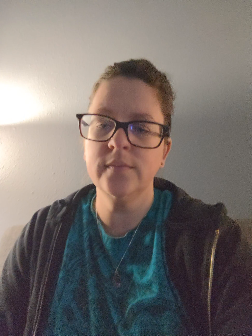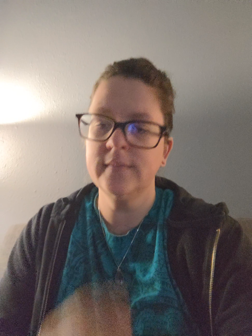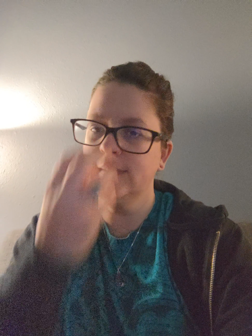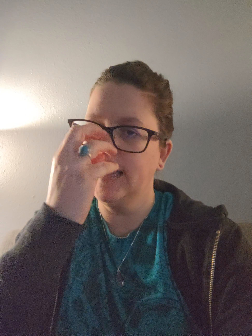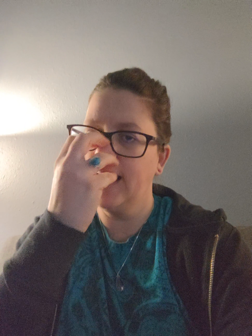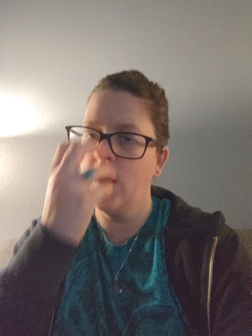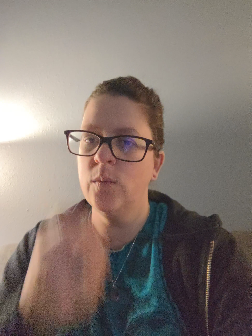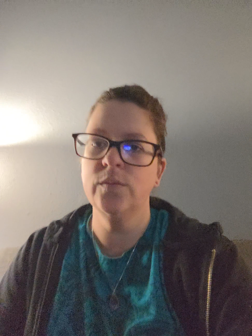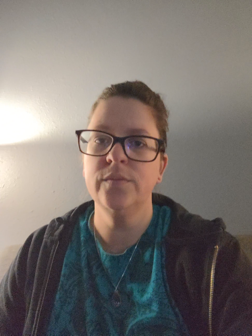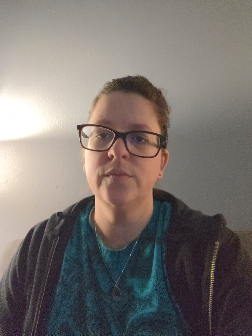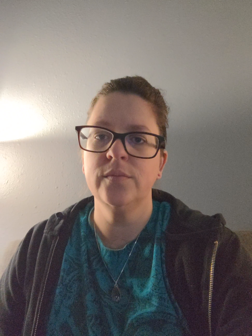clown